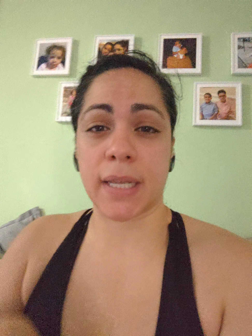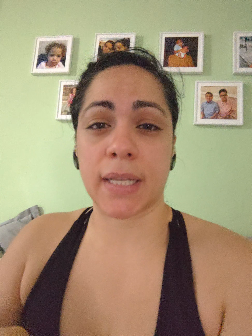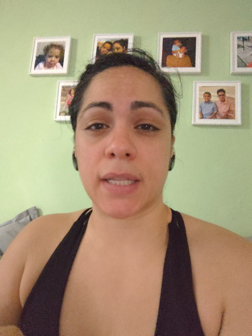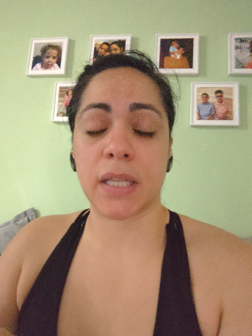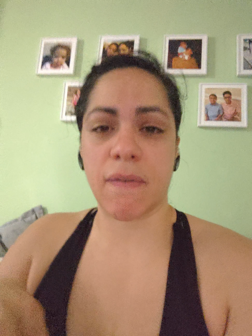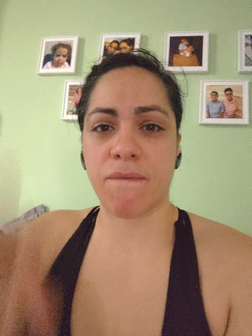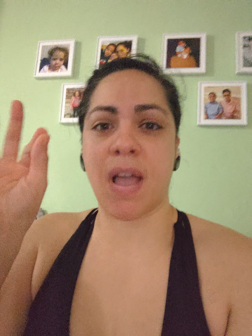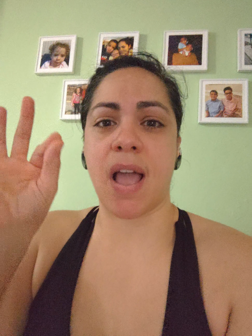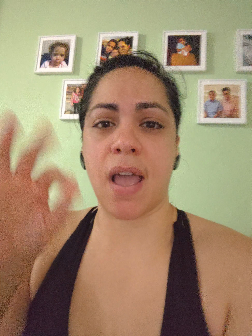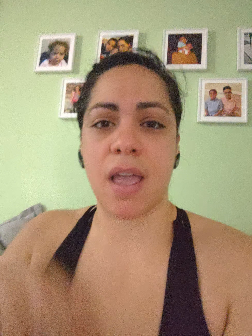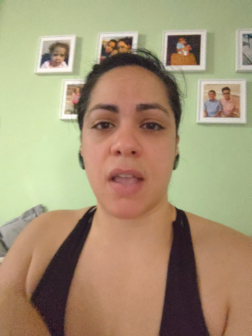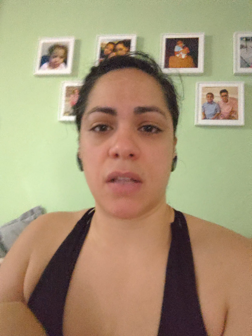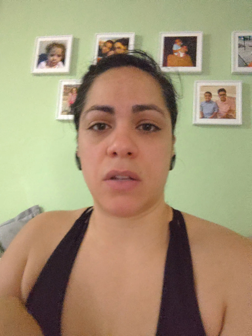find